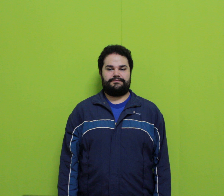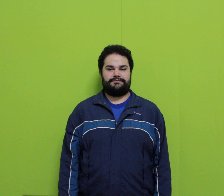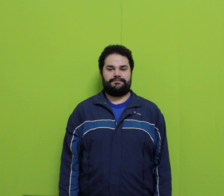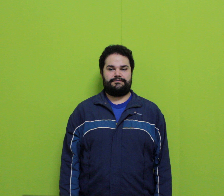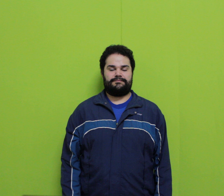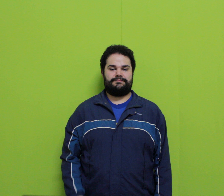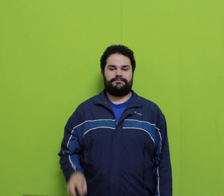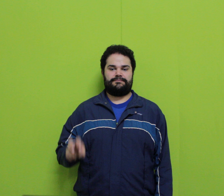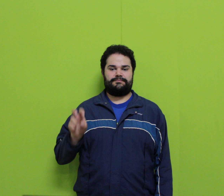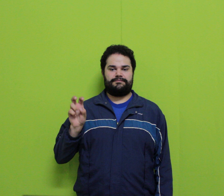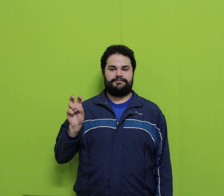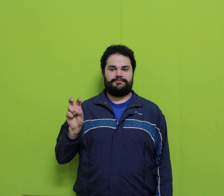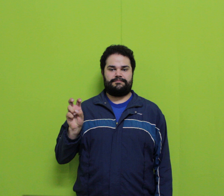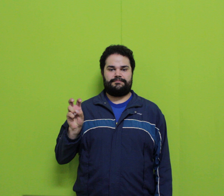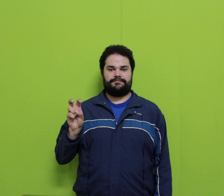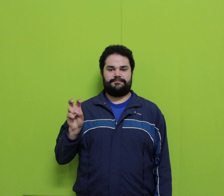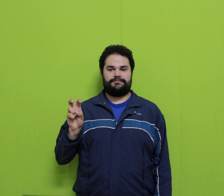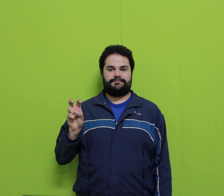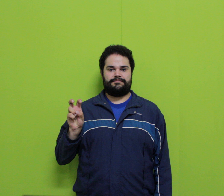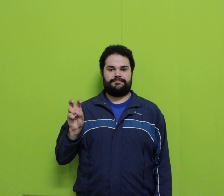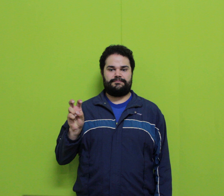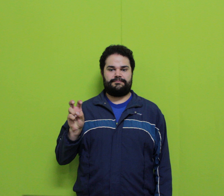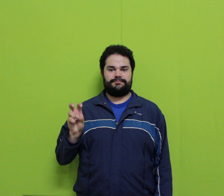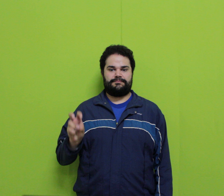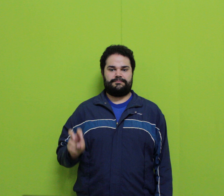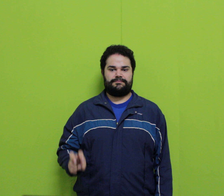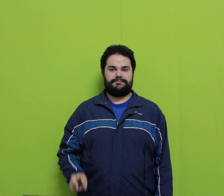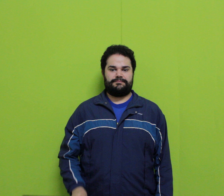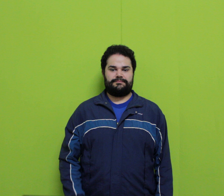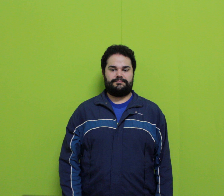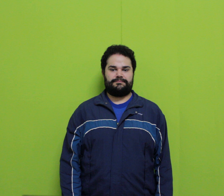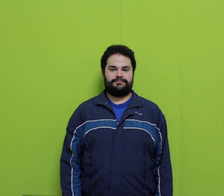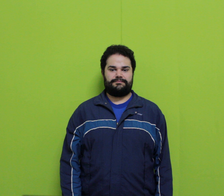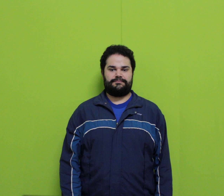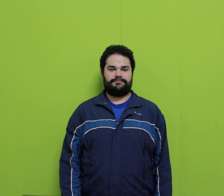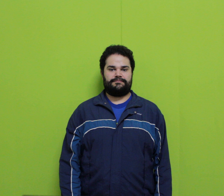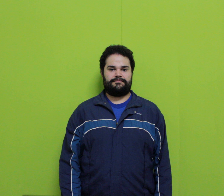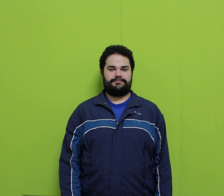cinco